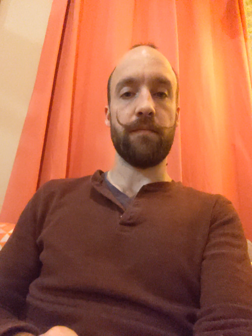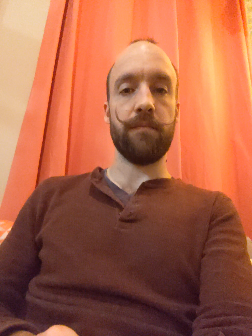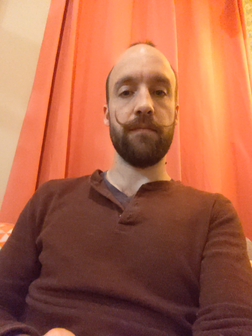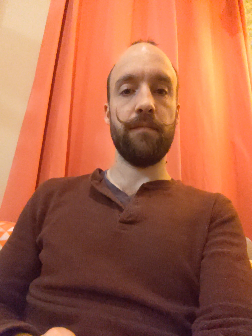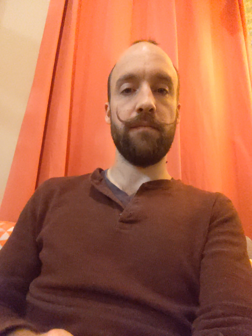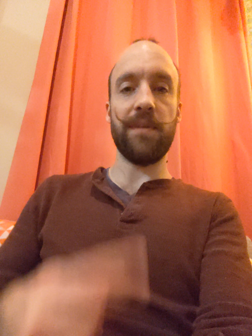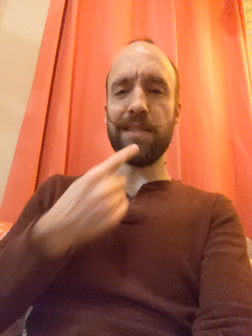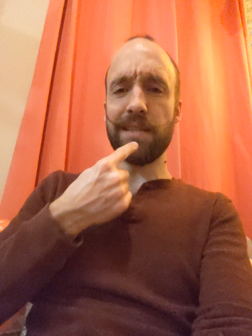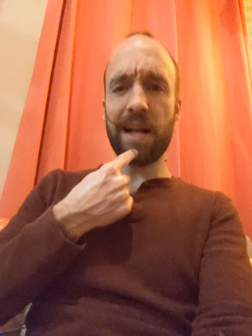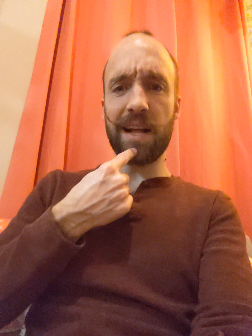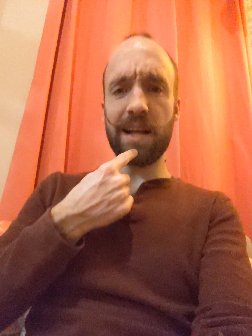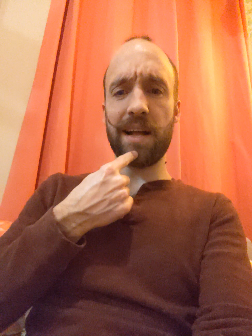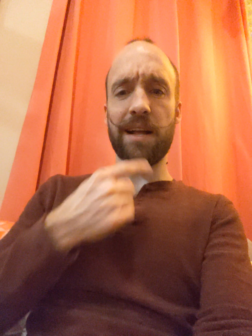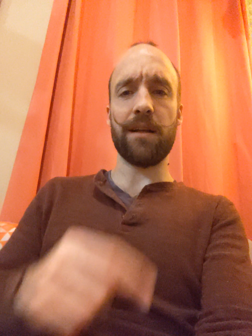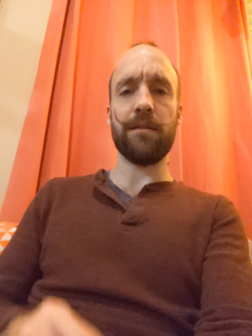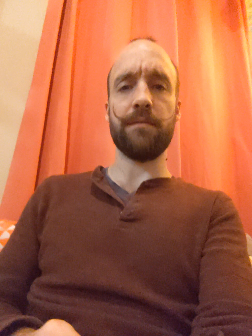say